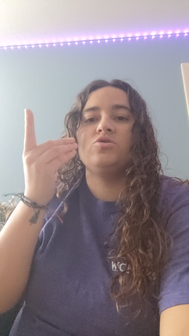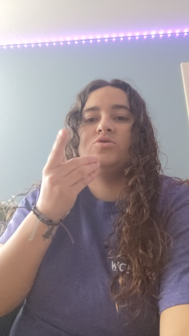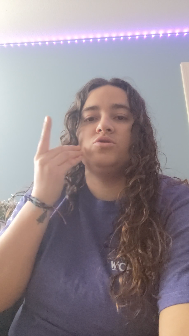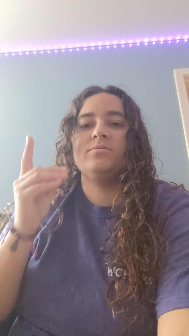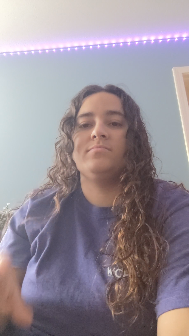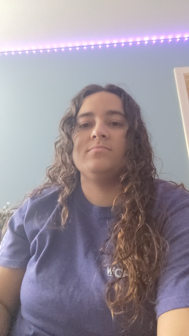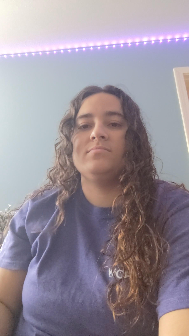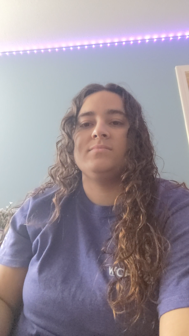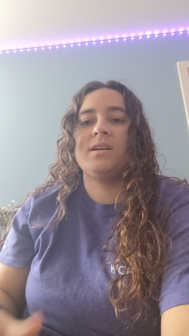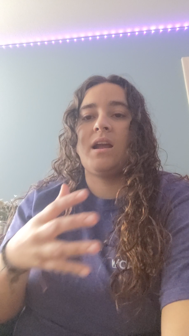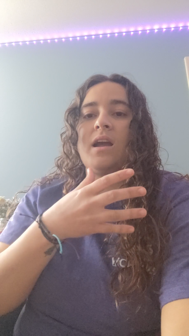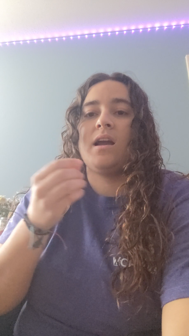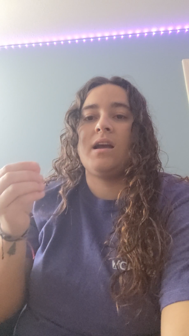and